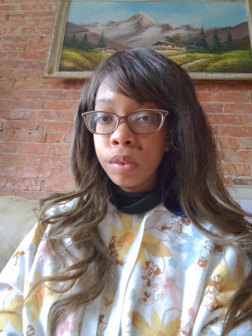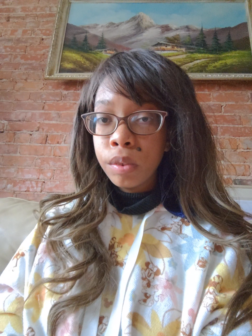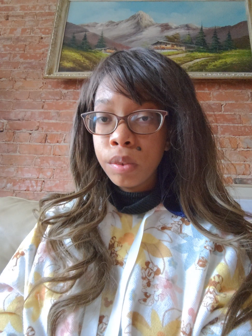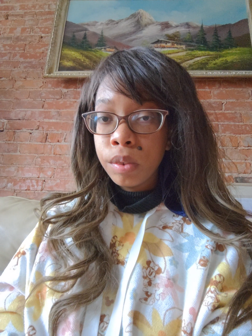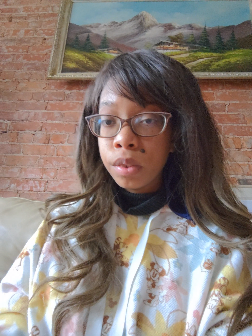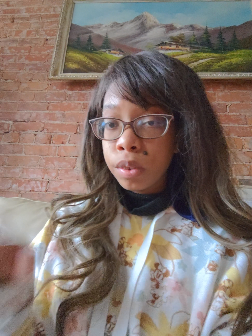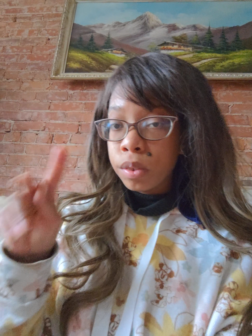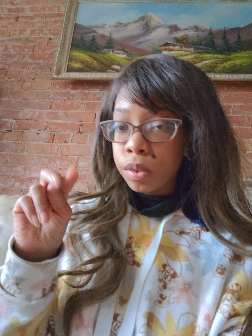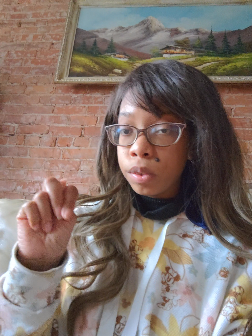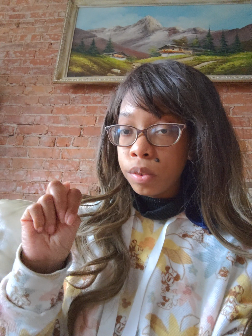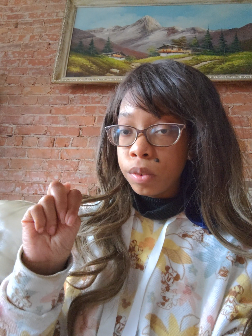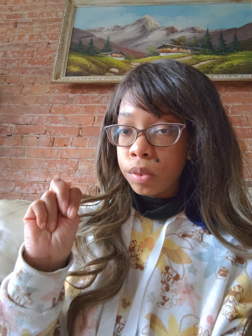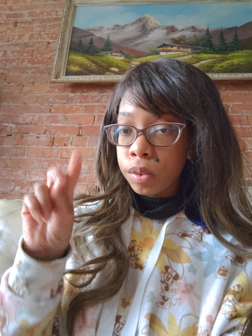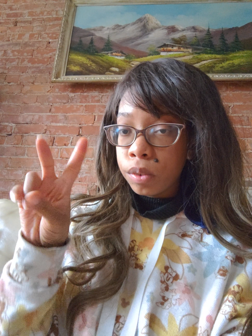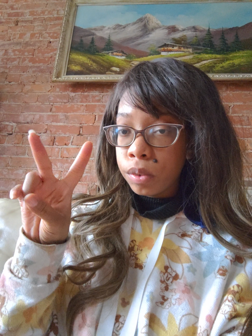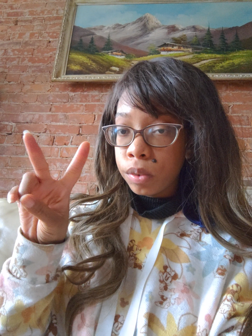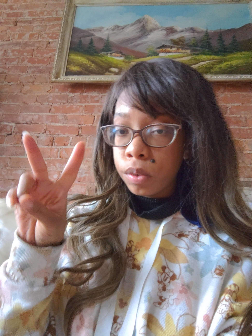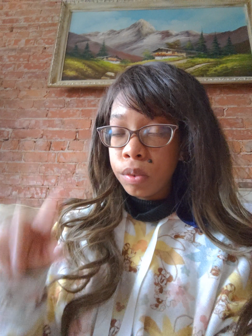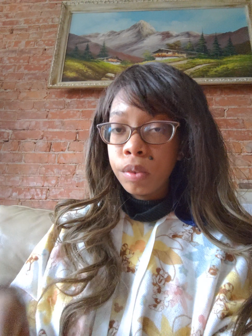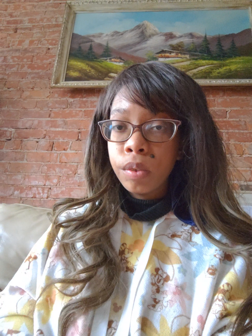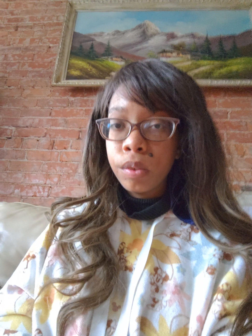TV